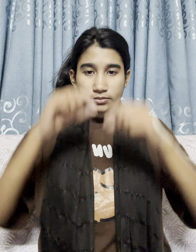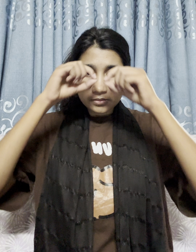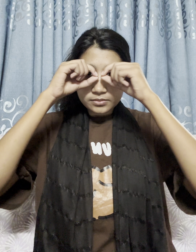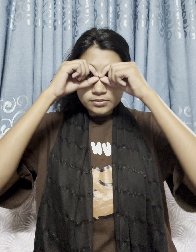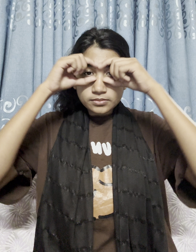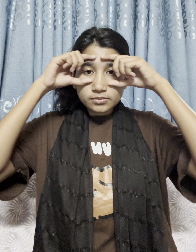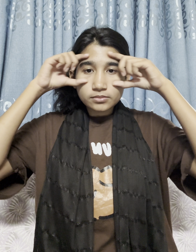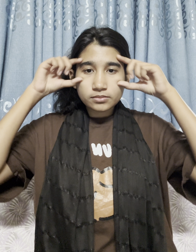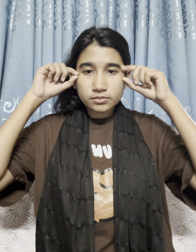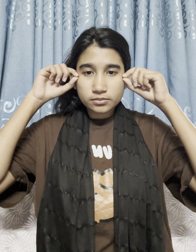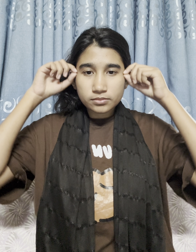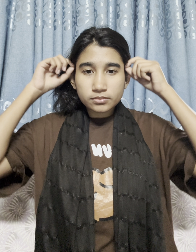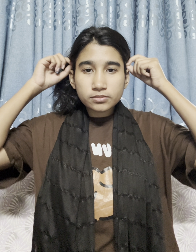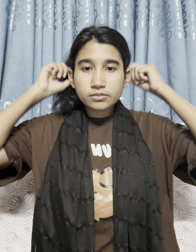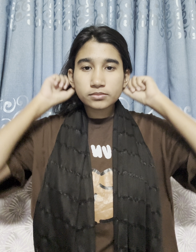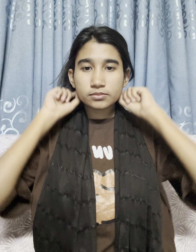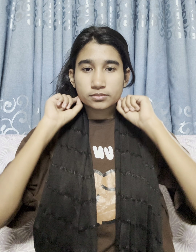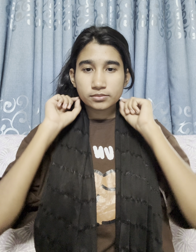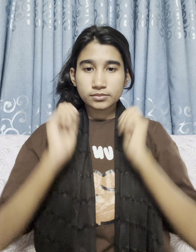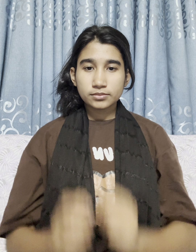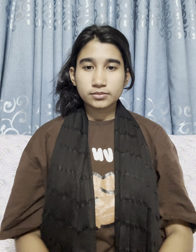চশমা